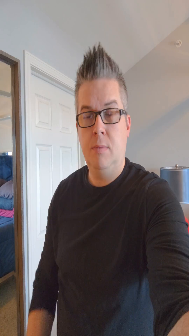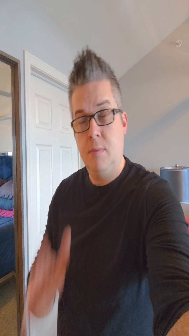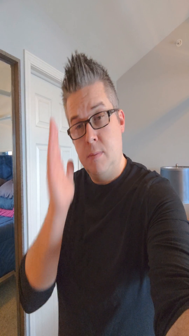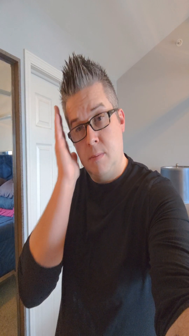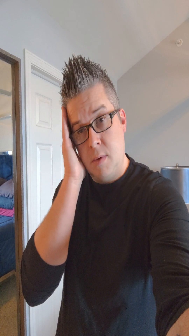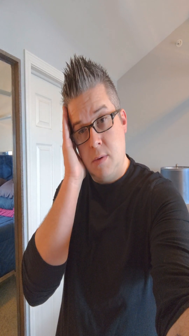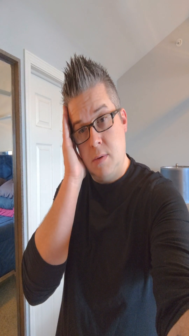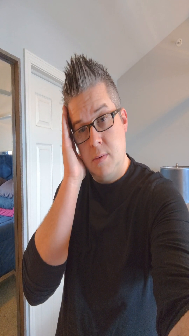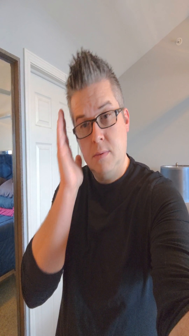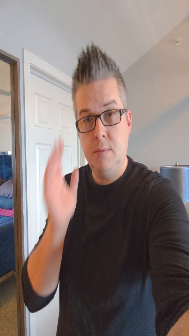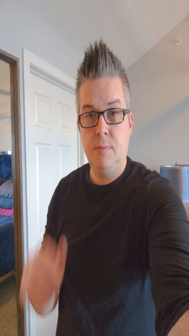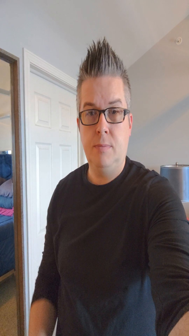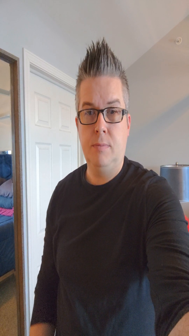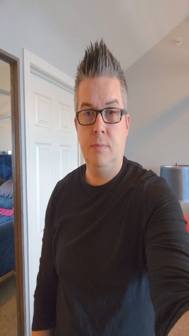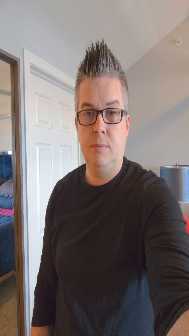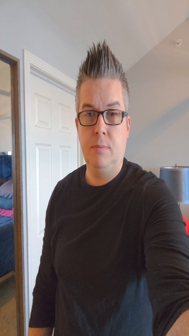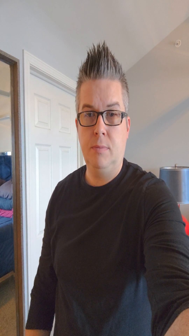bed